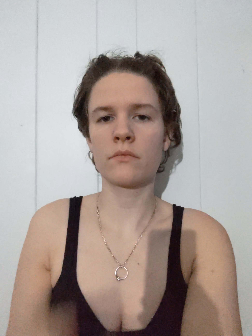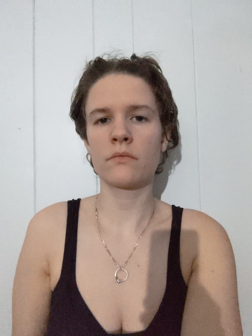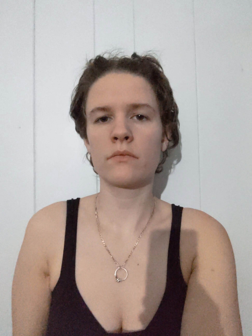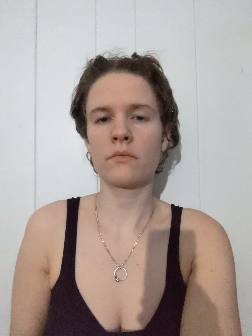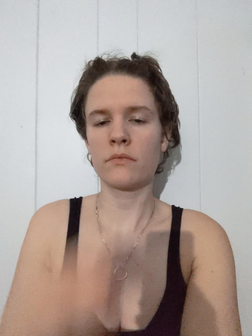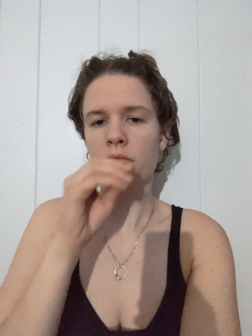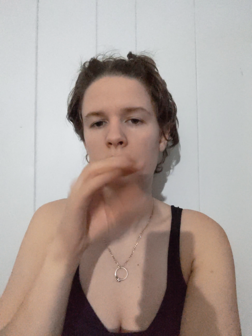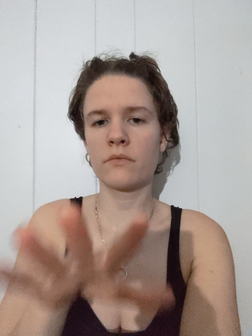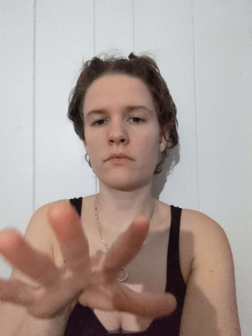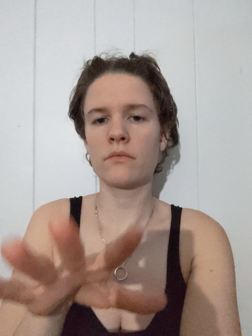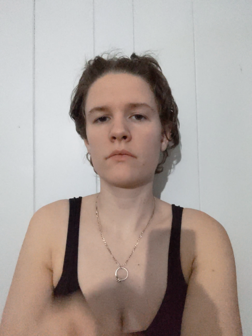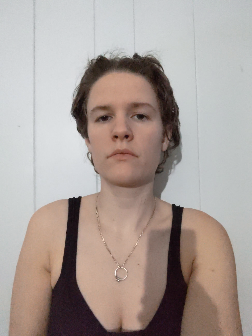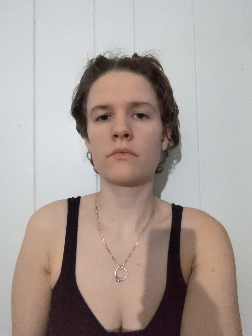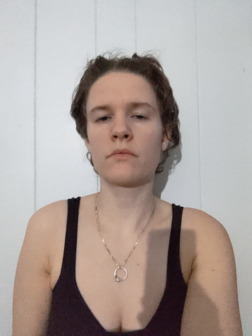blow